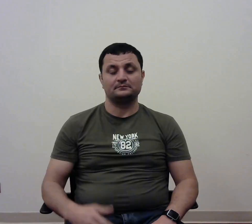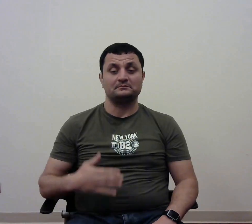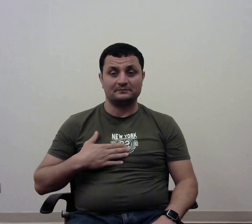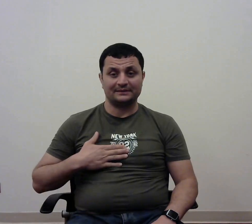mən